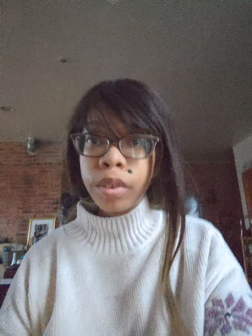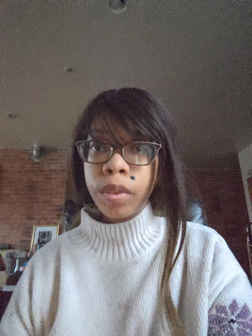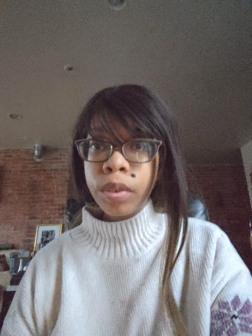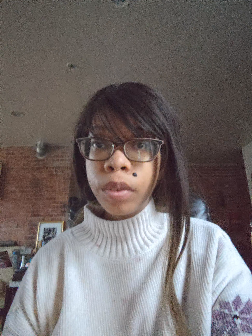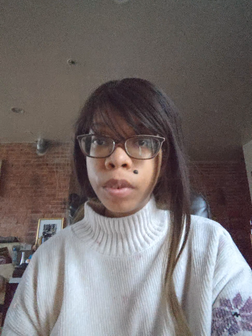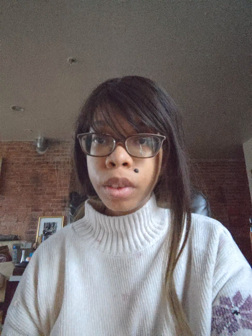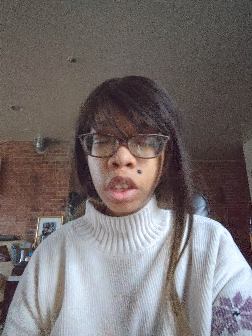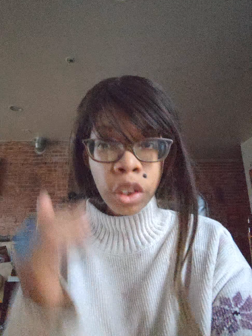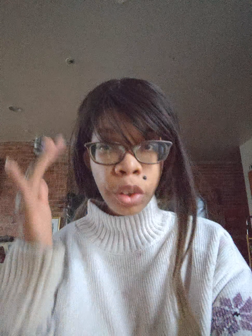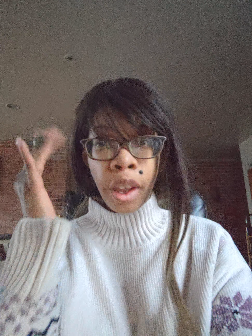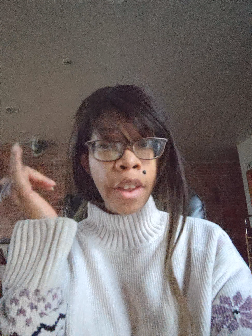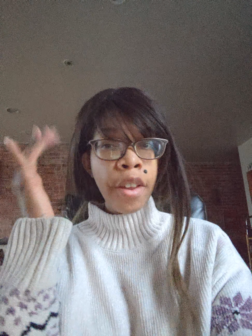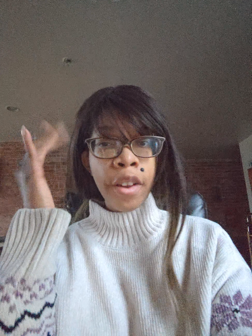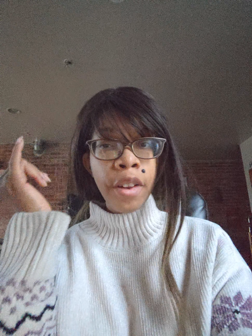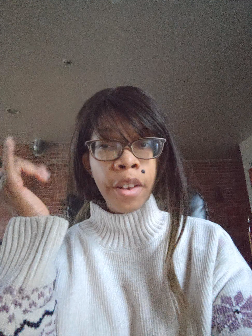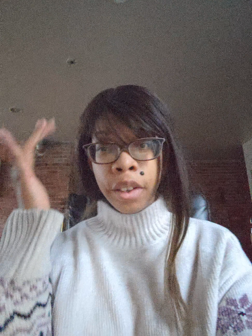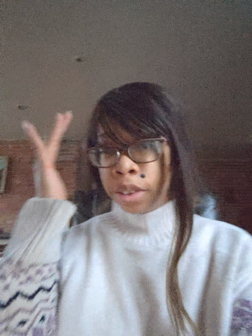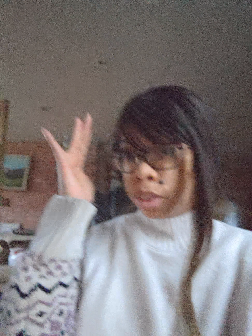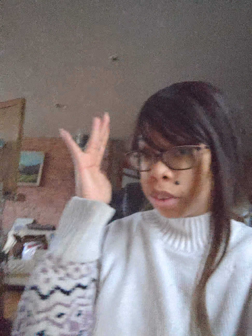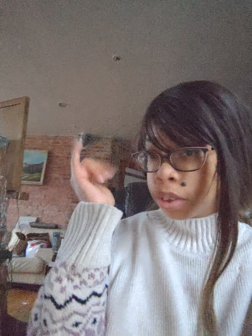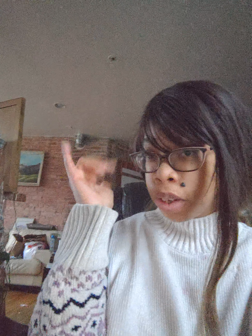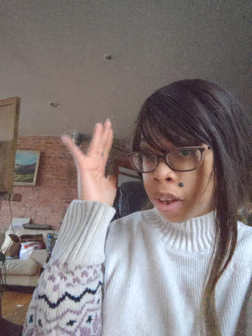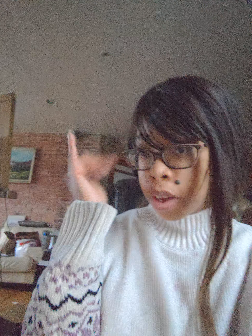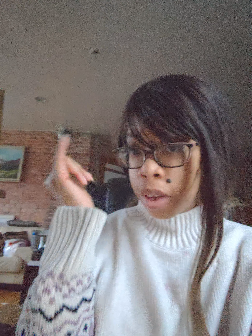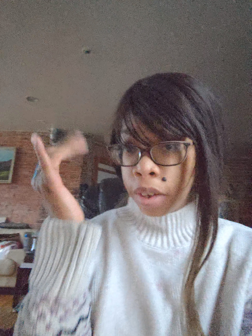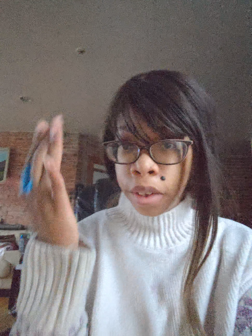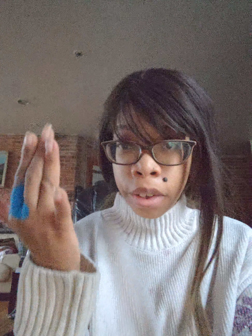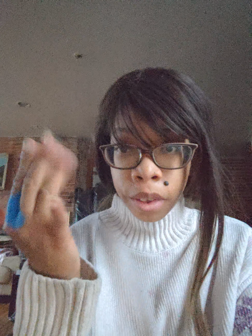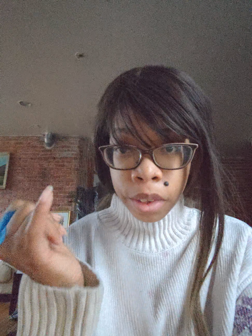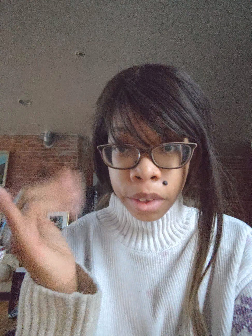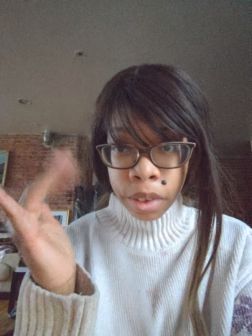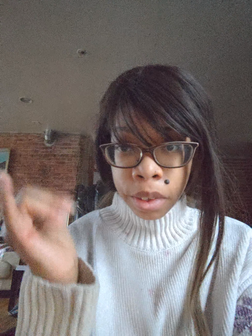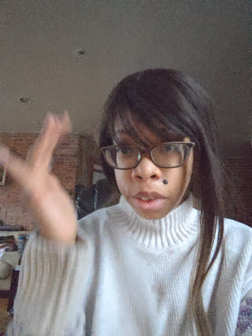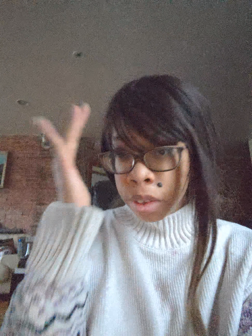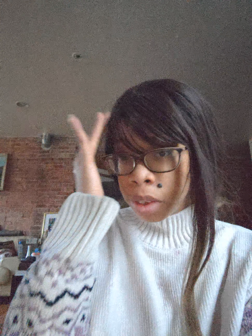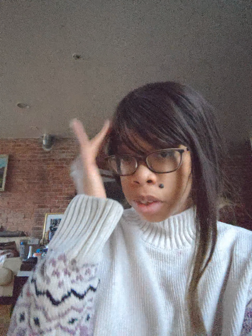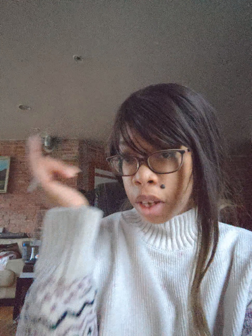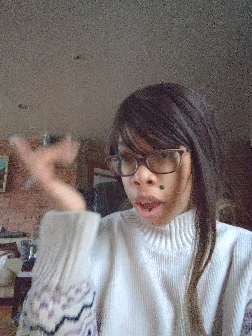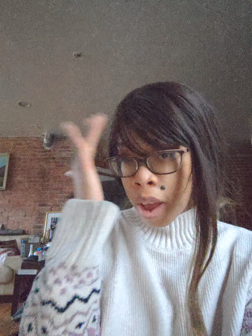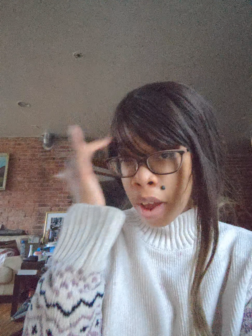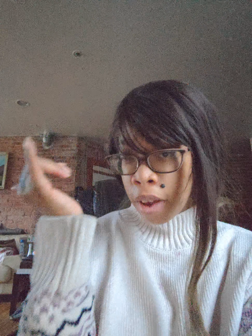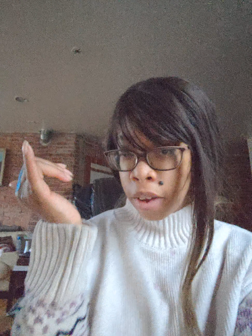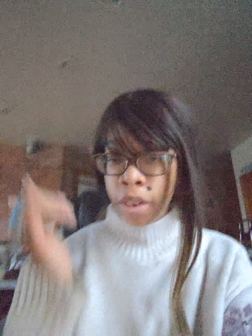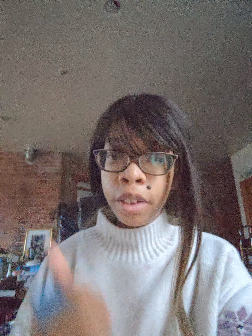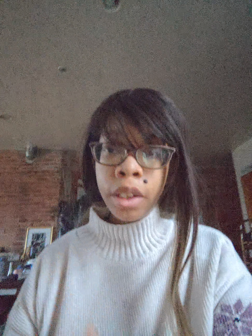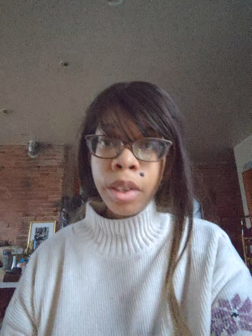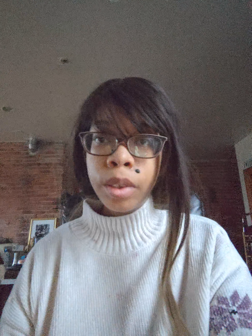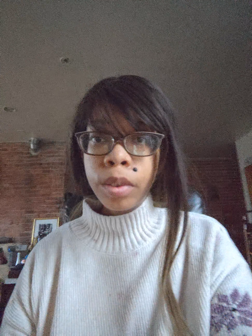why